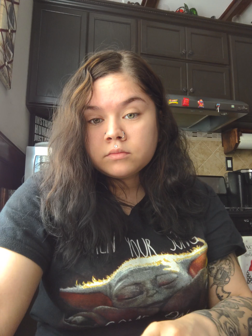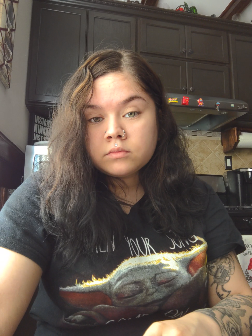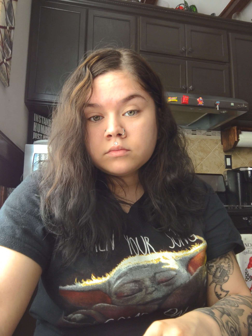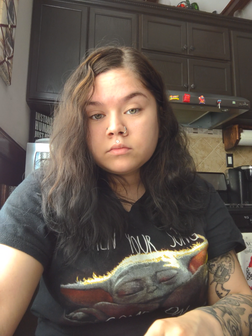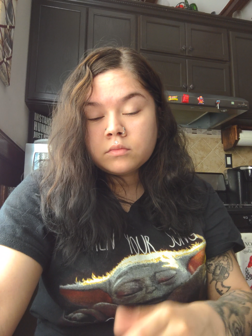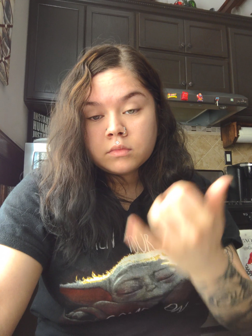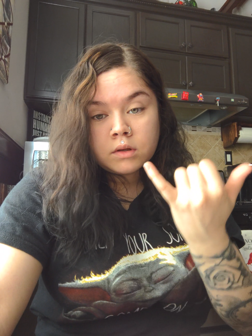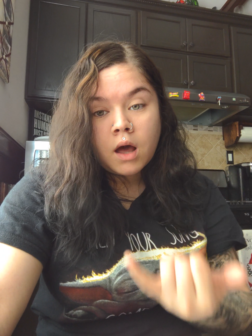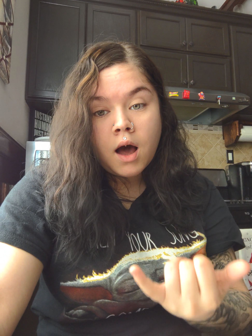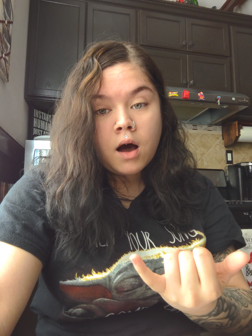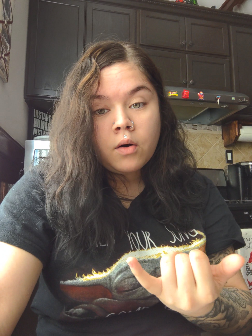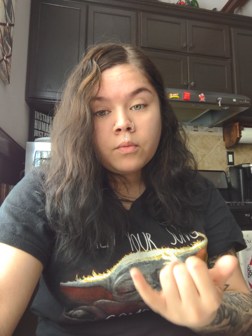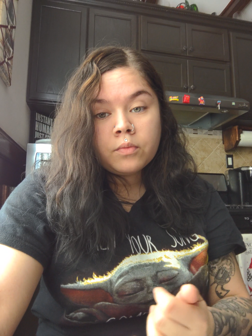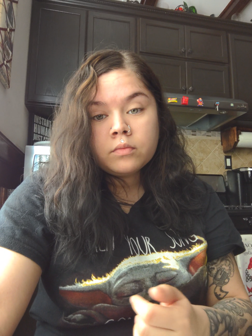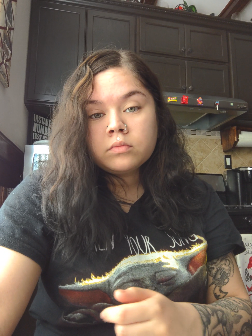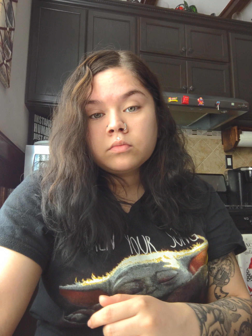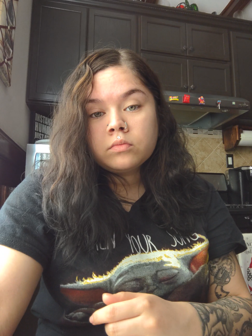now